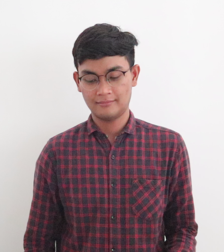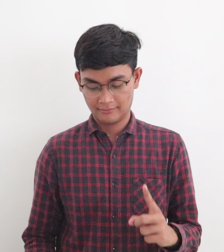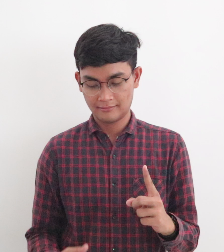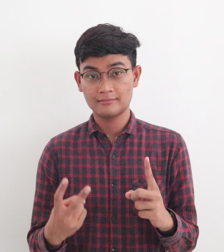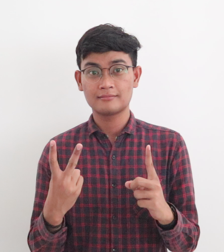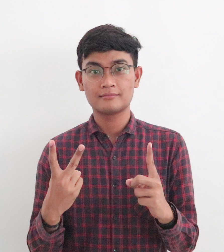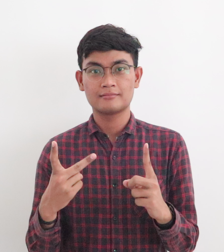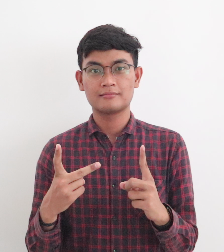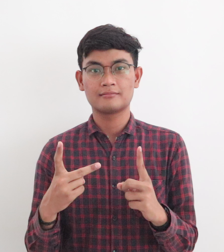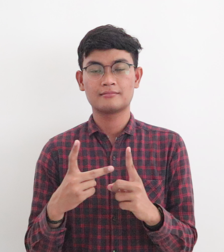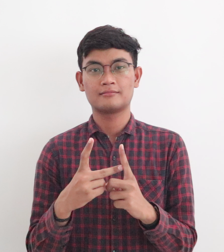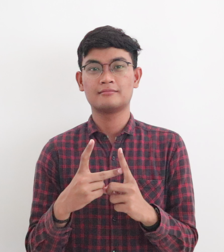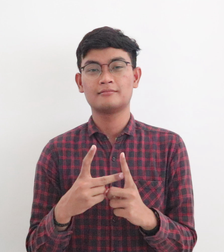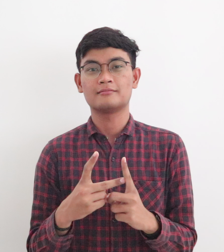H